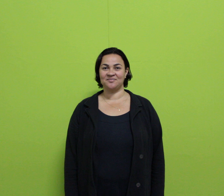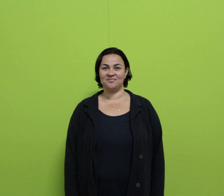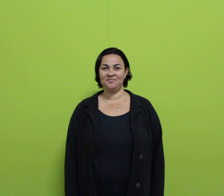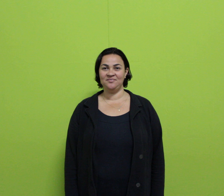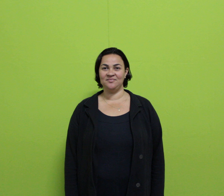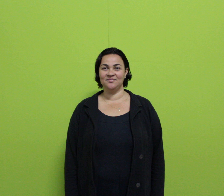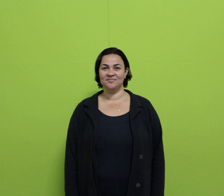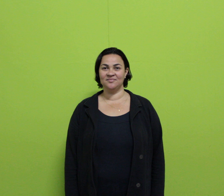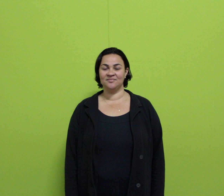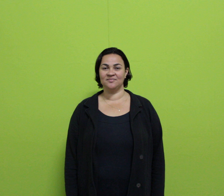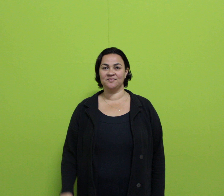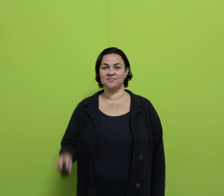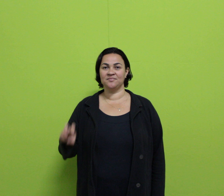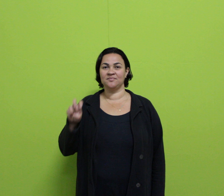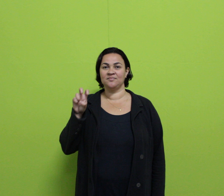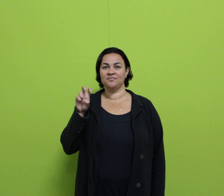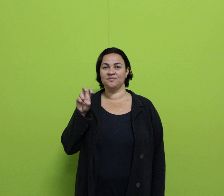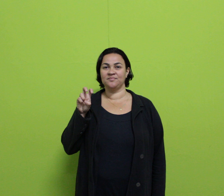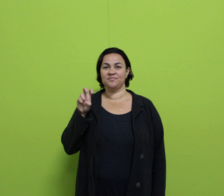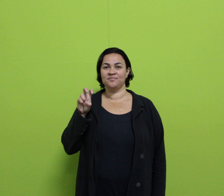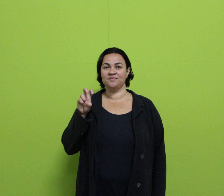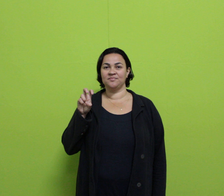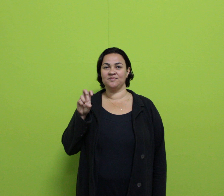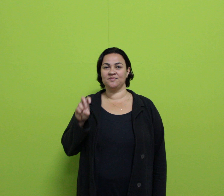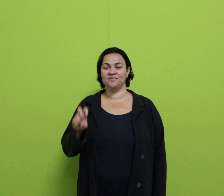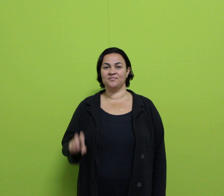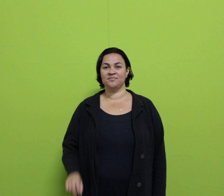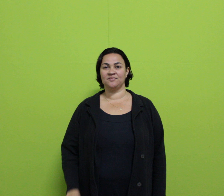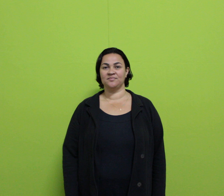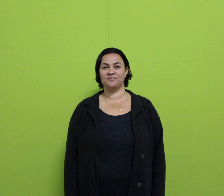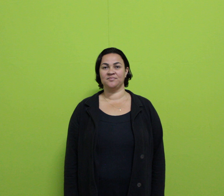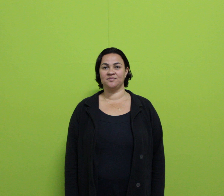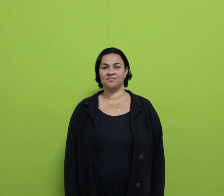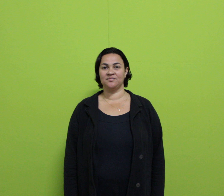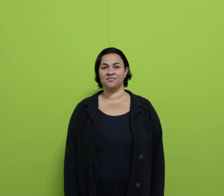cinco